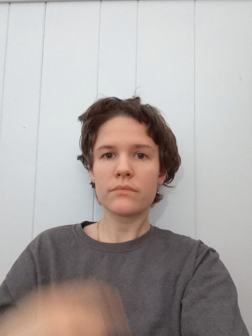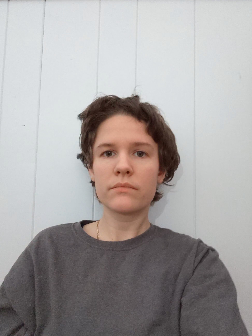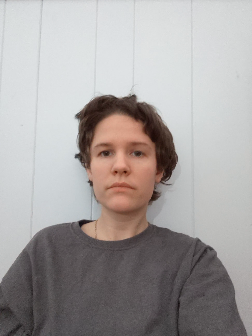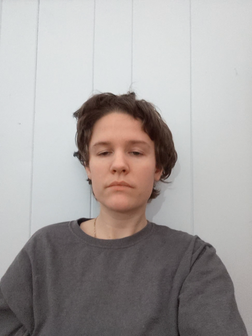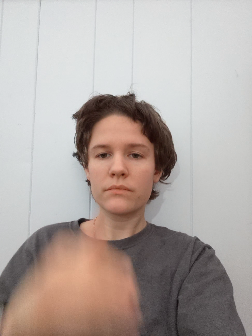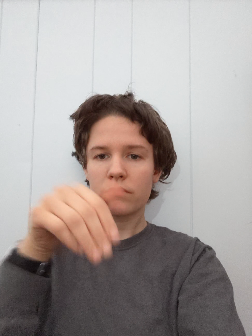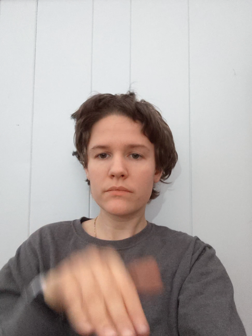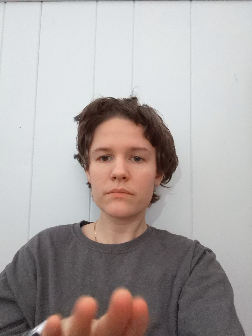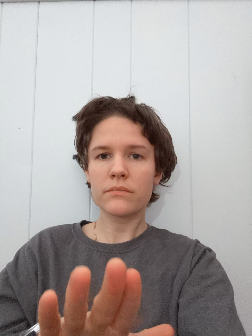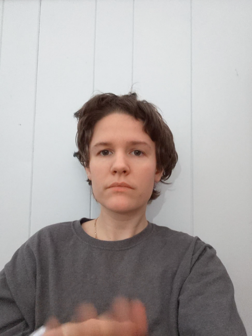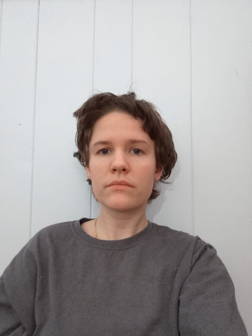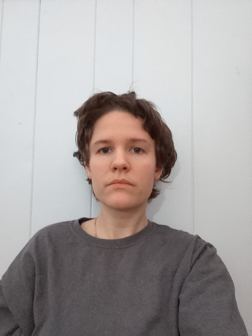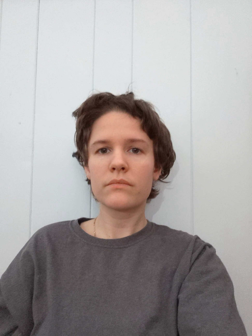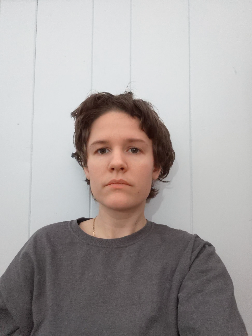into